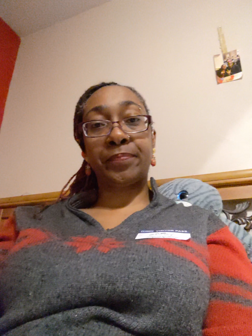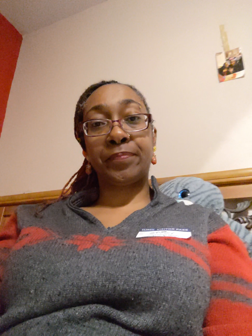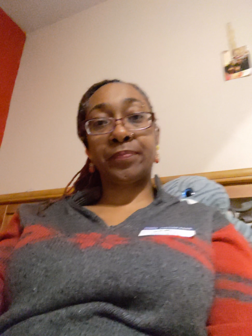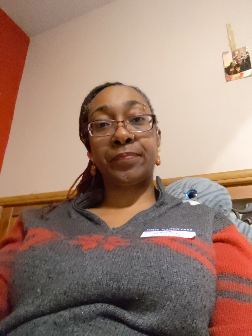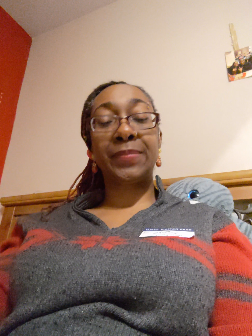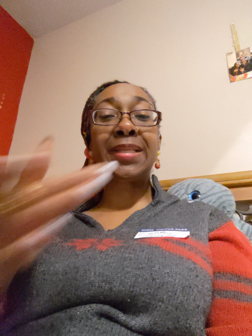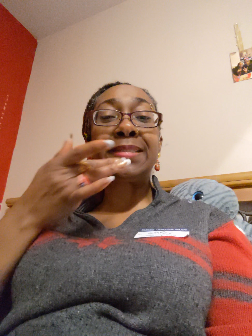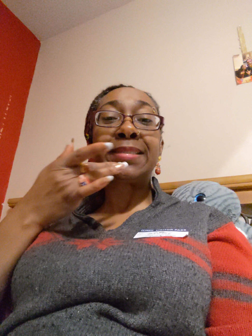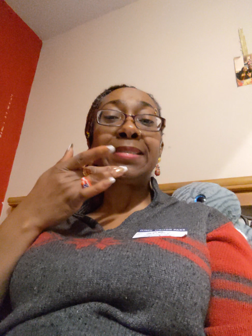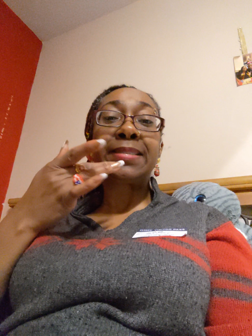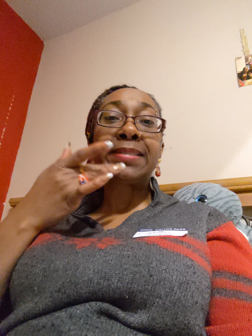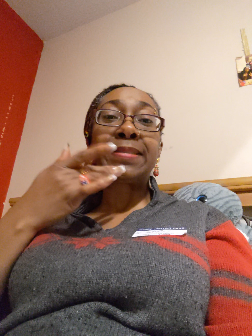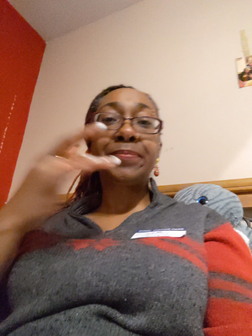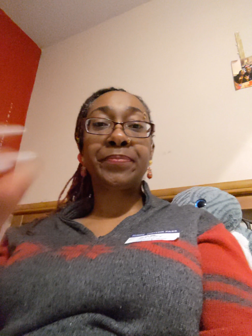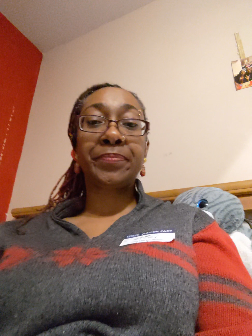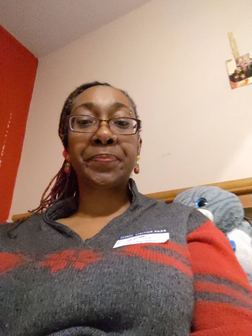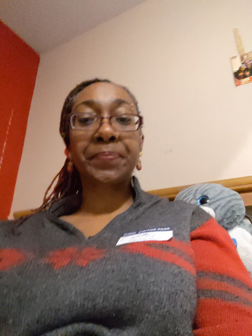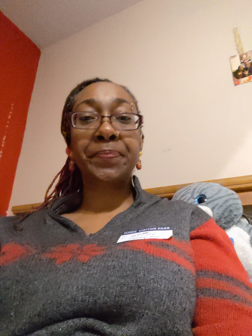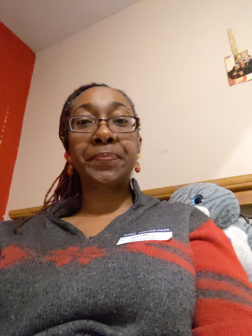taste